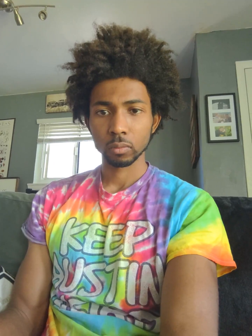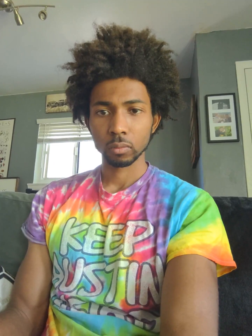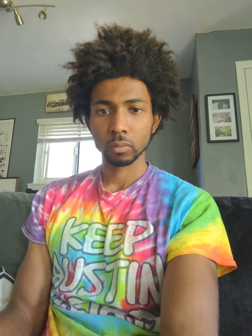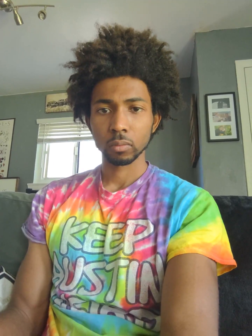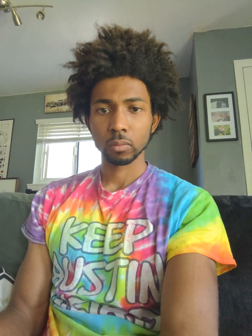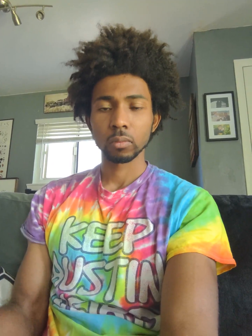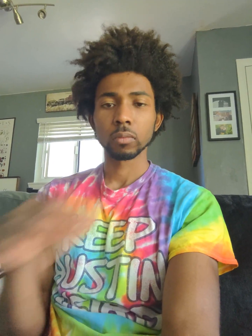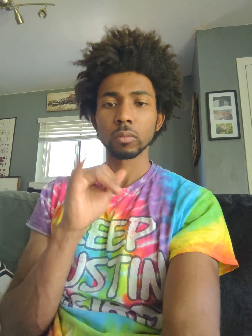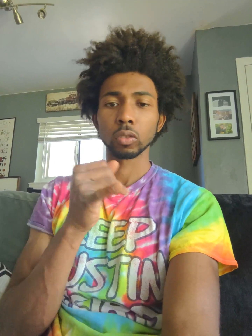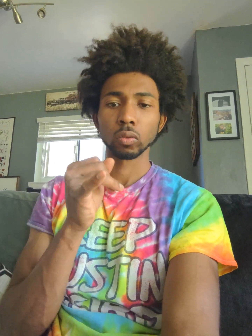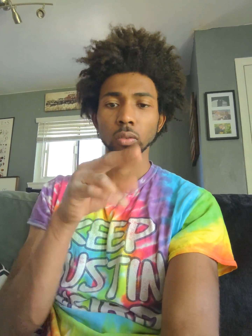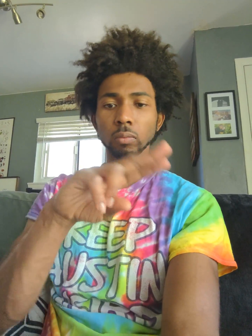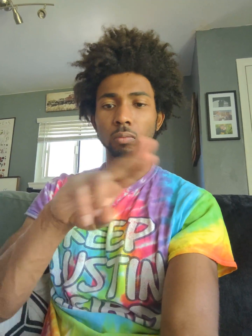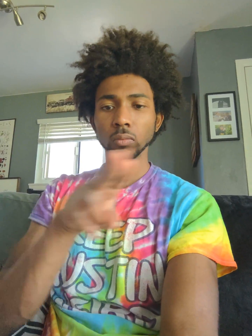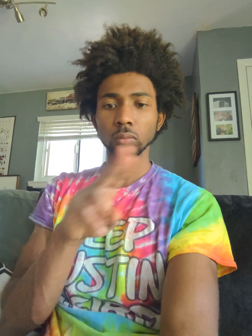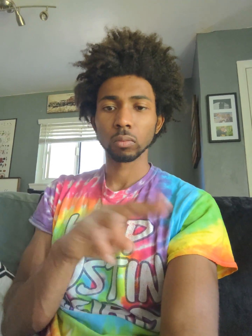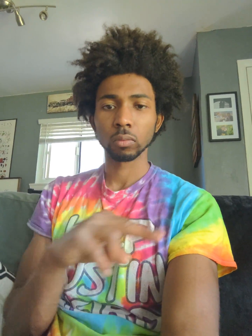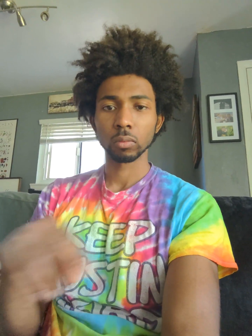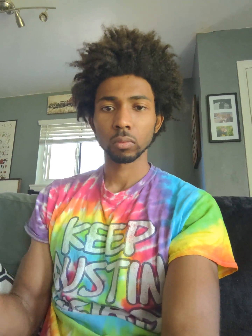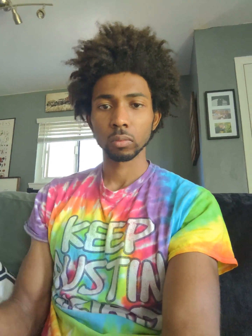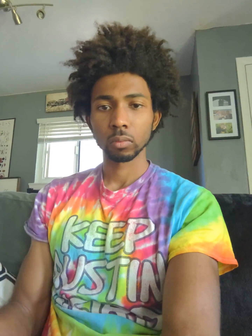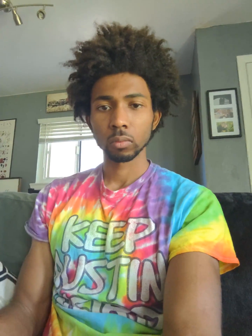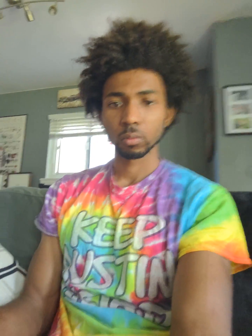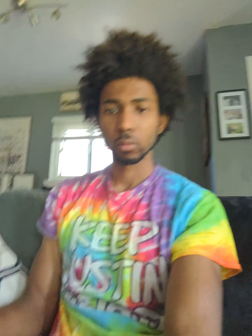jelly